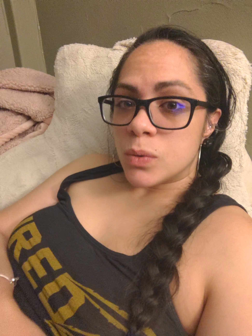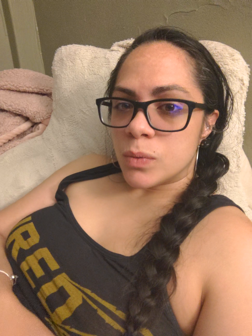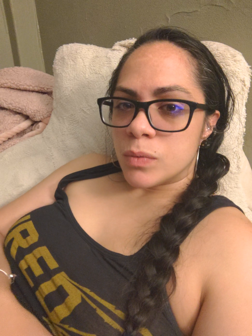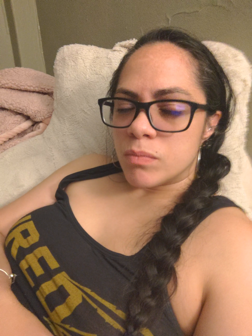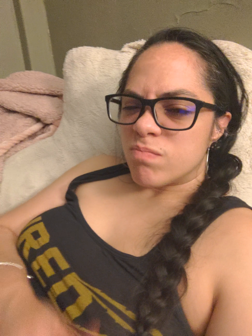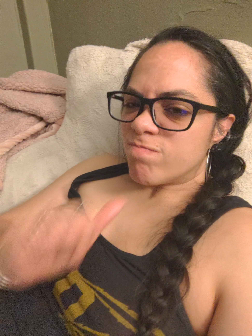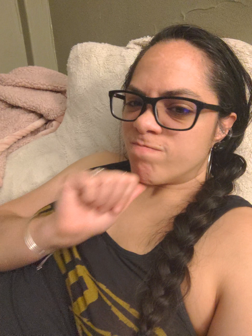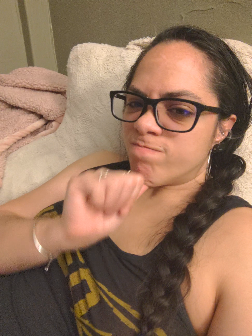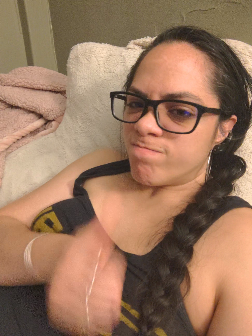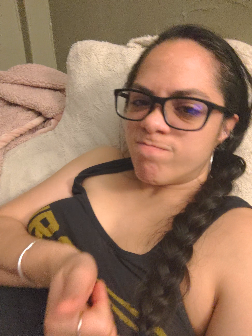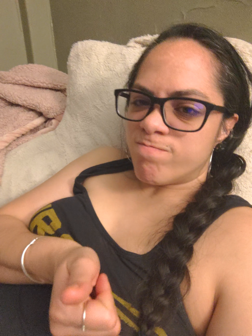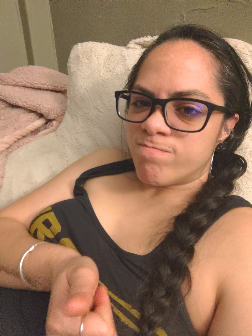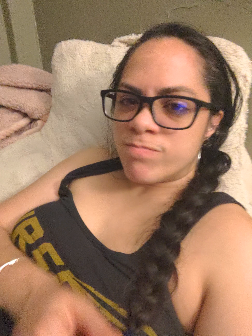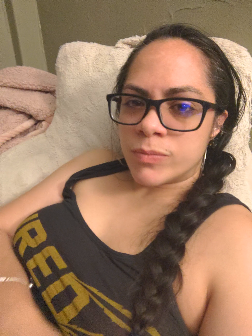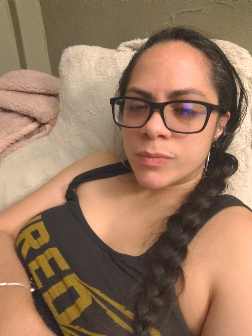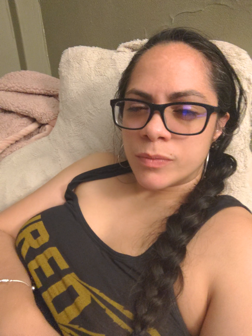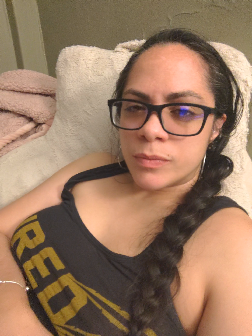not